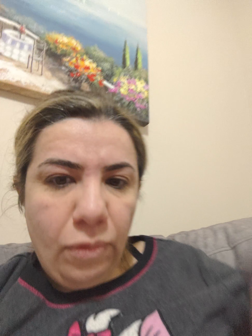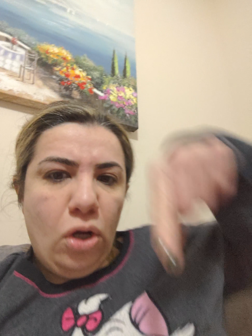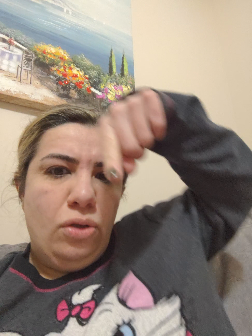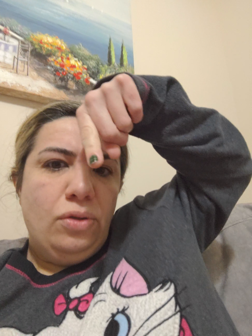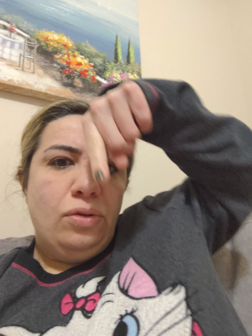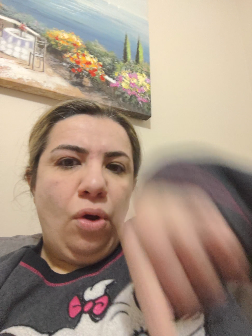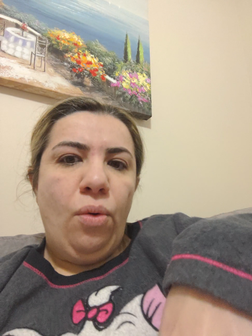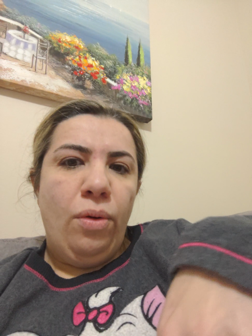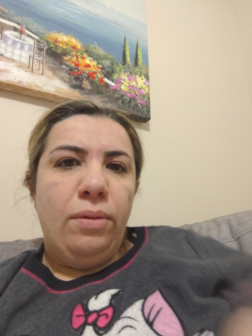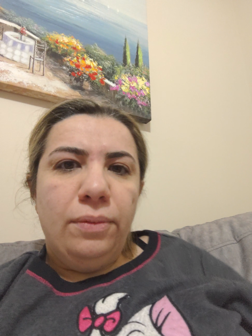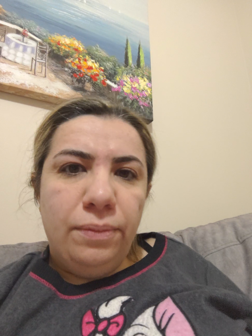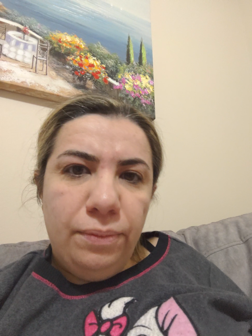down